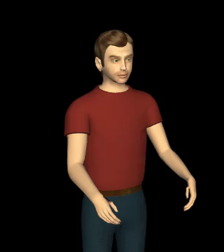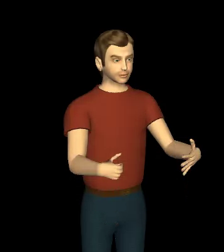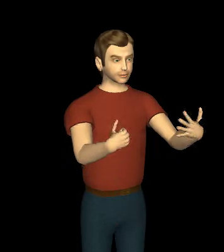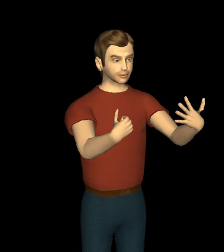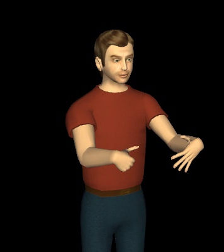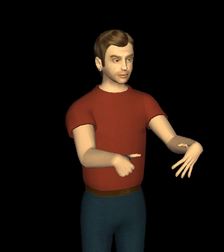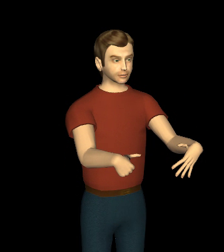16